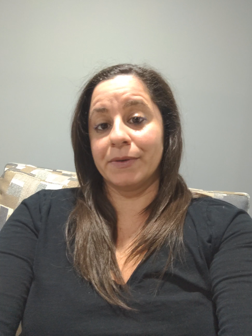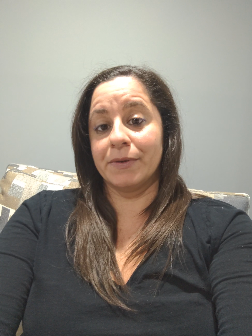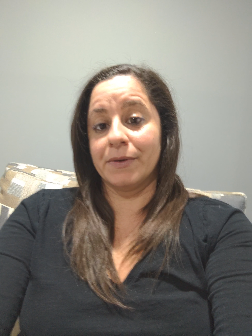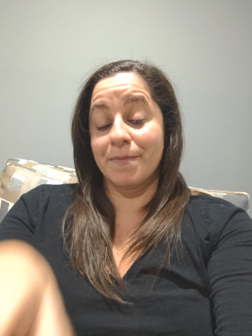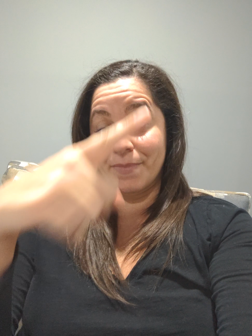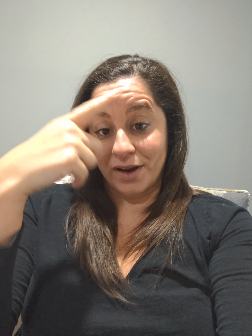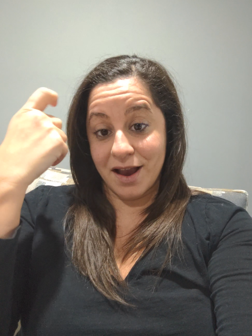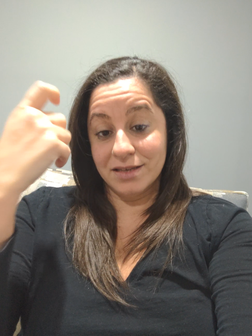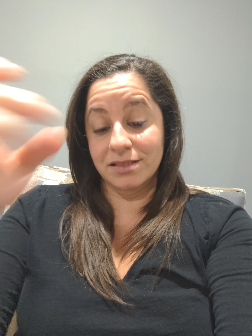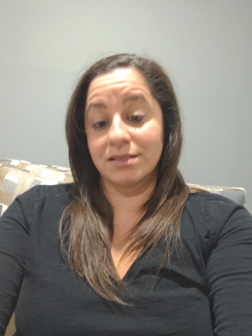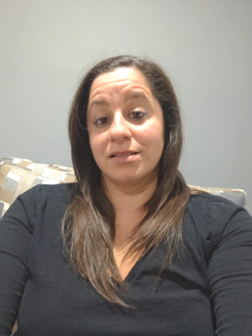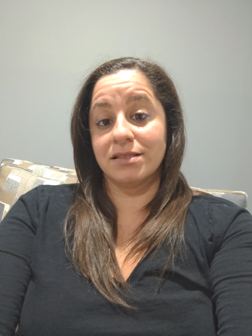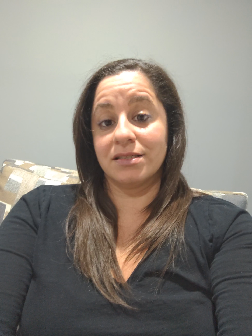because